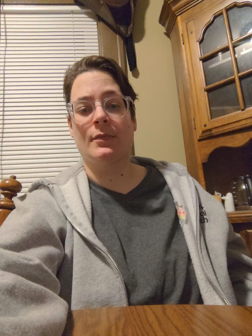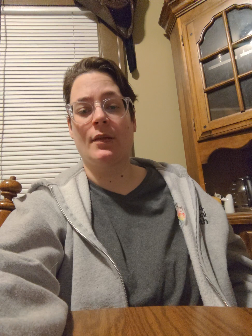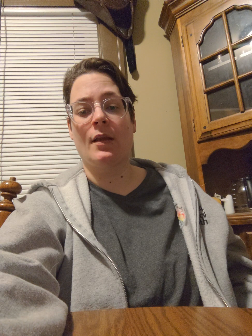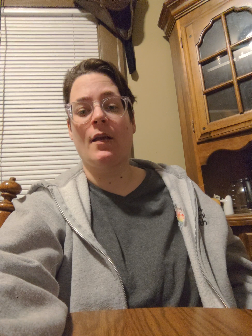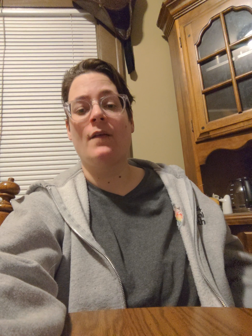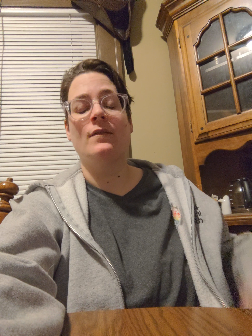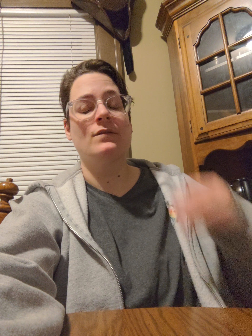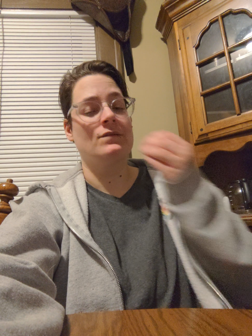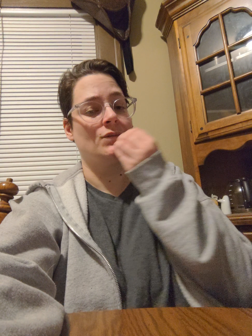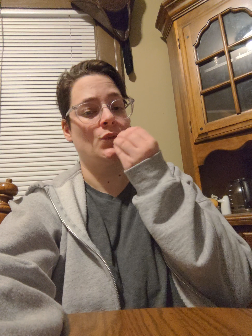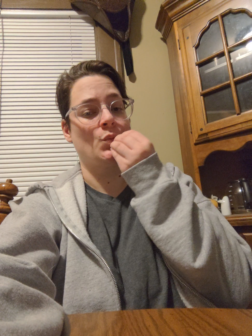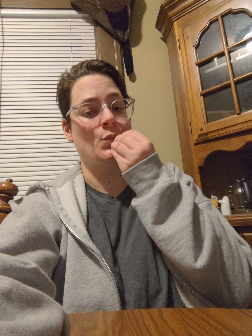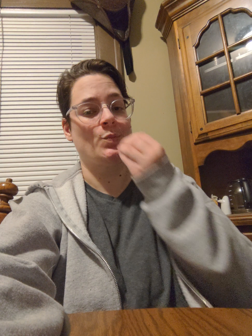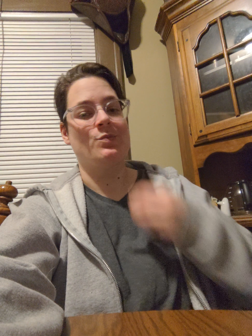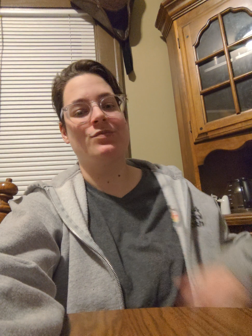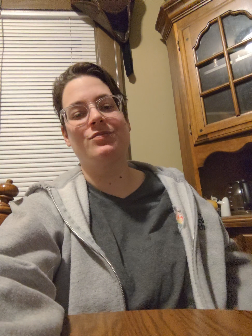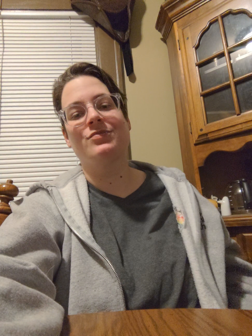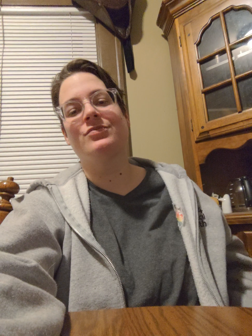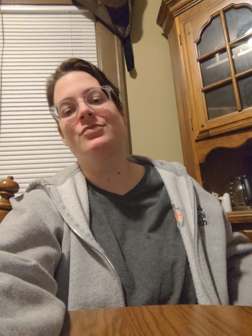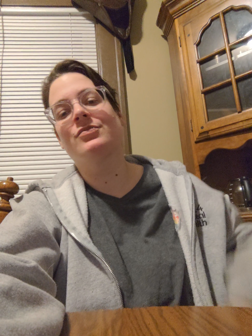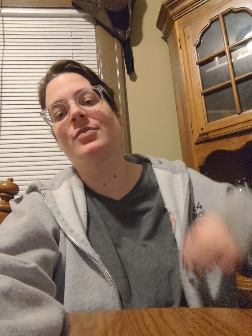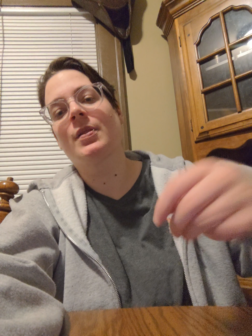food